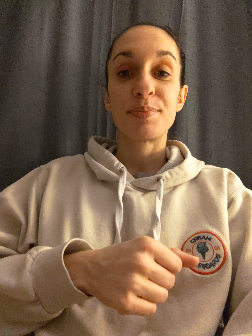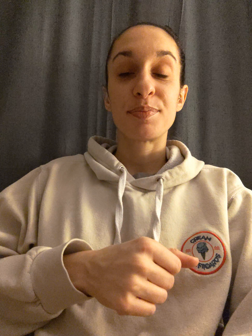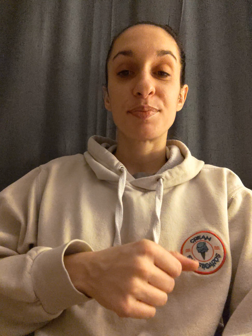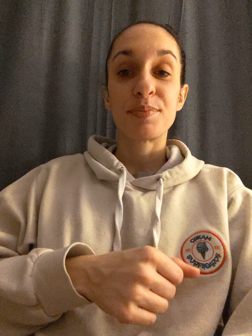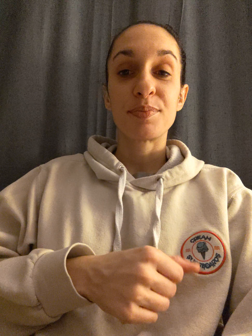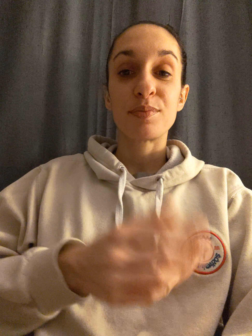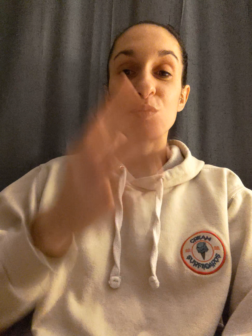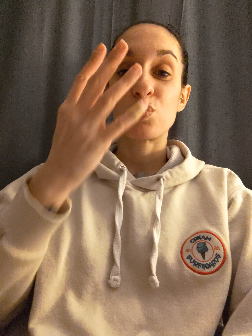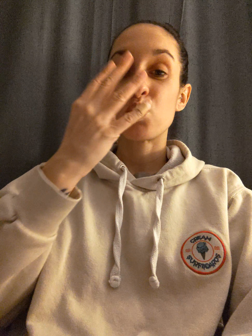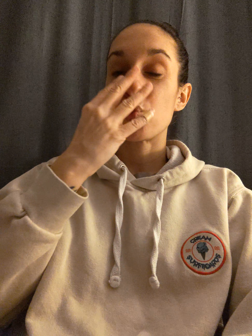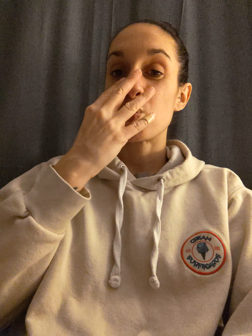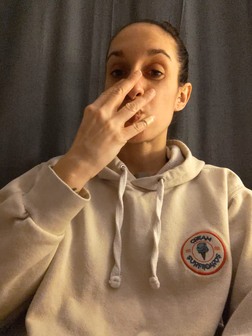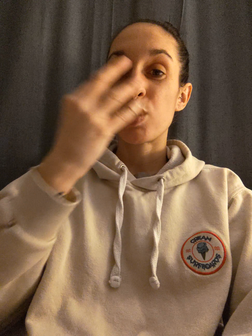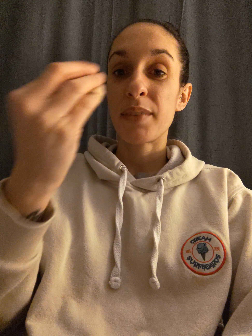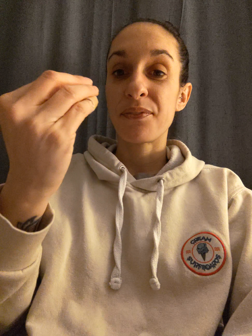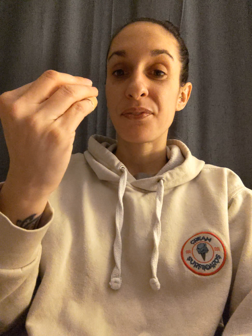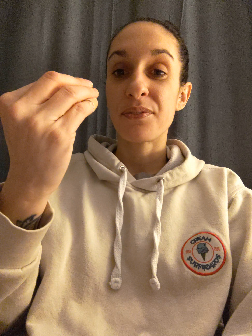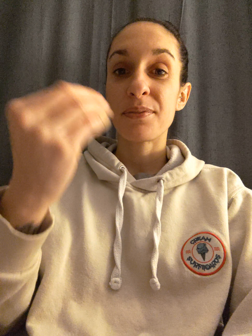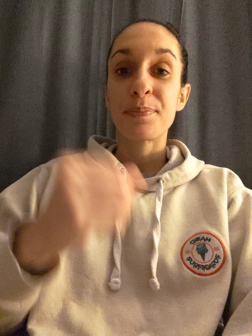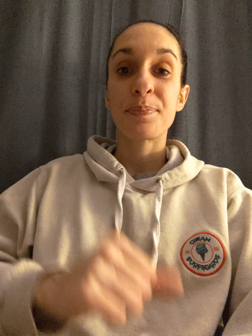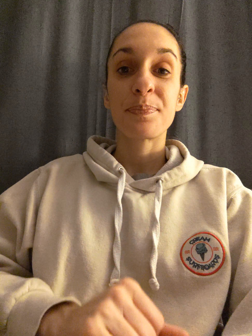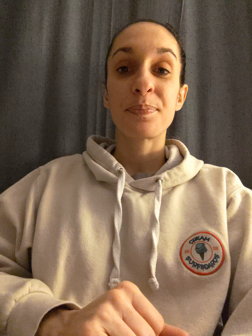wolf